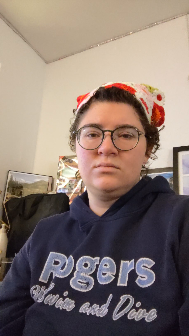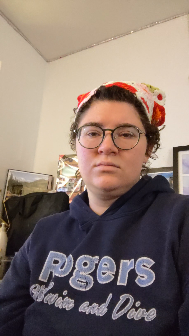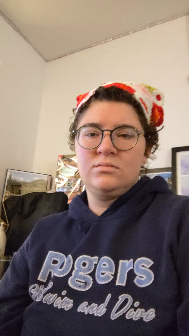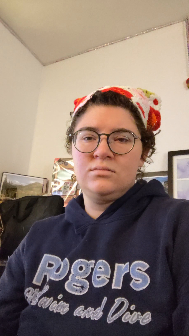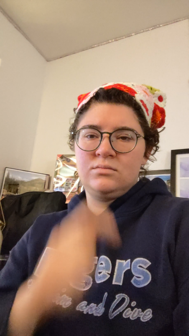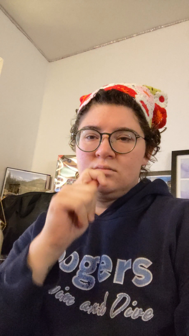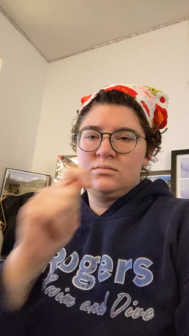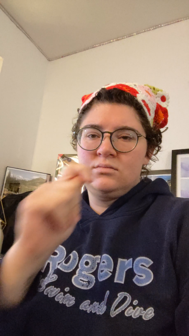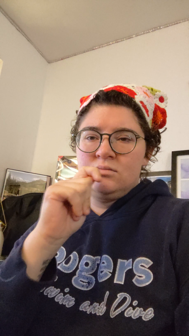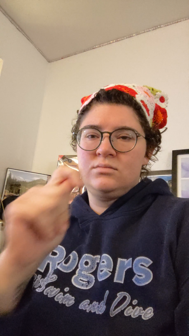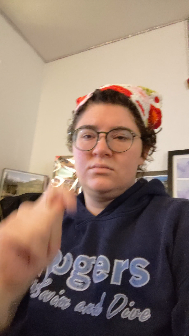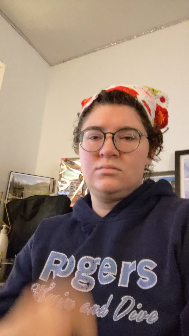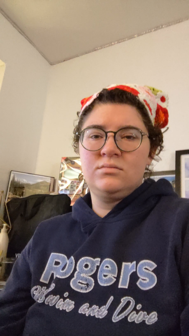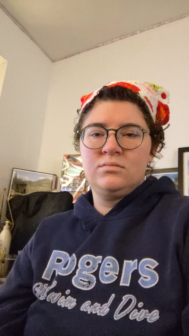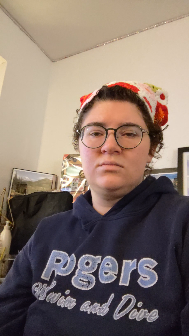popsicle